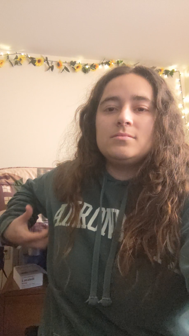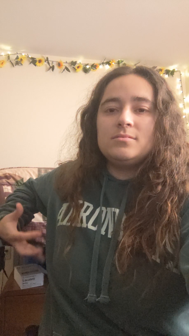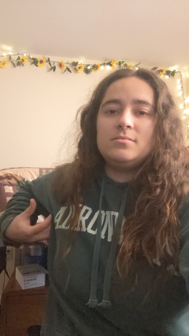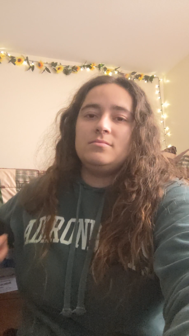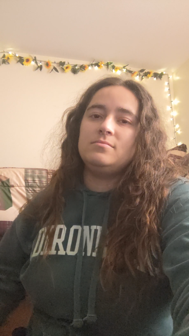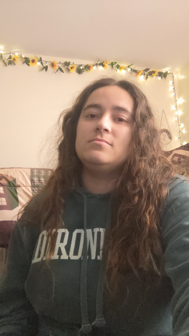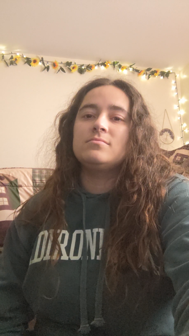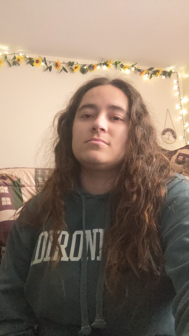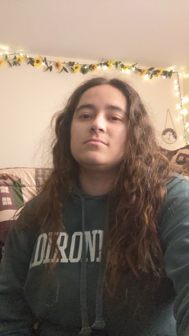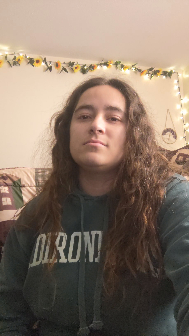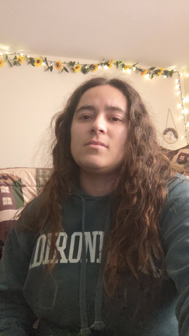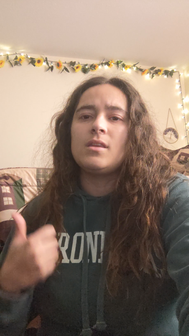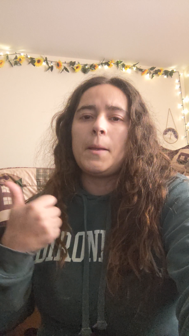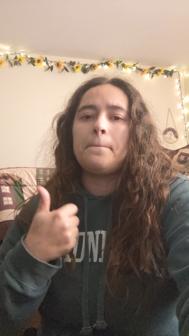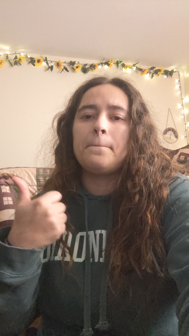game